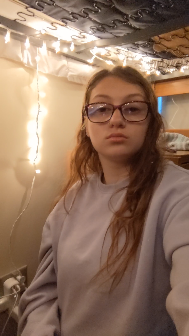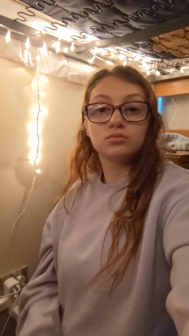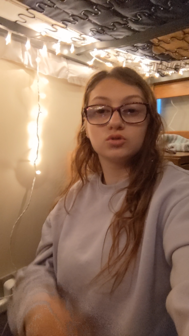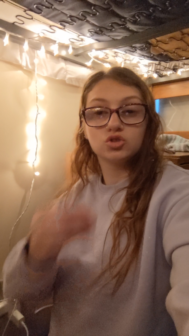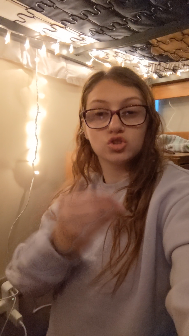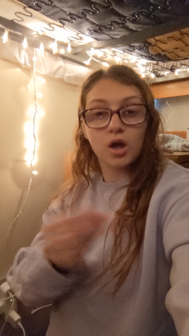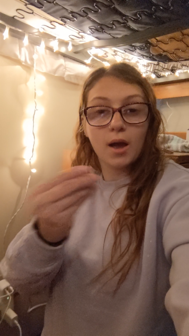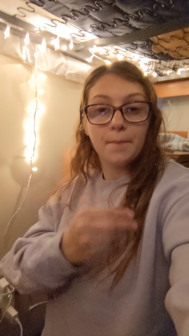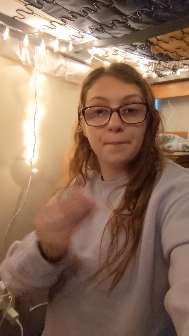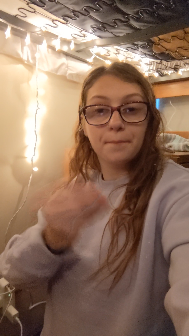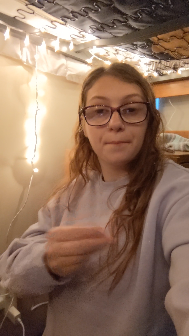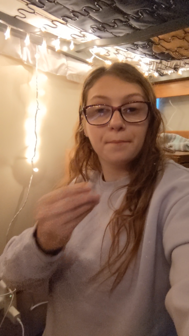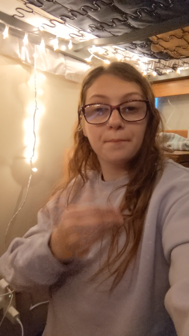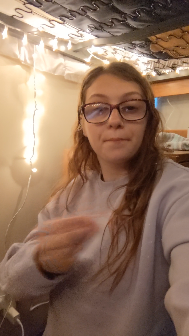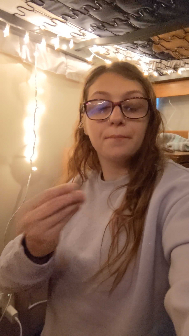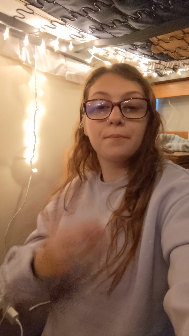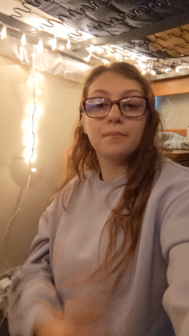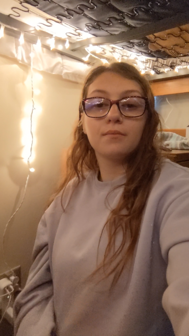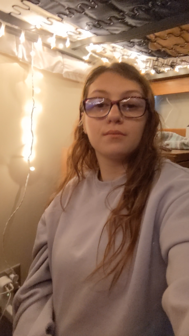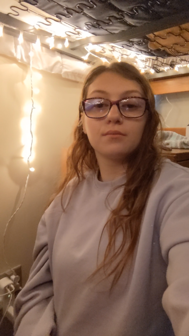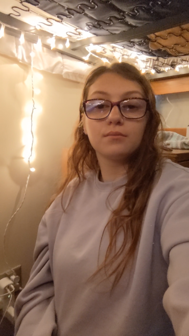shopping